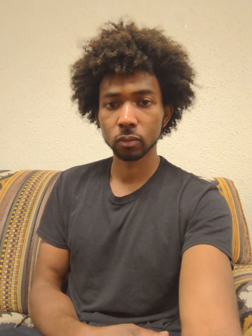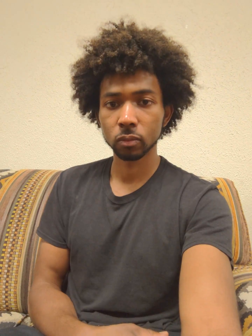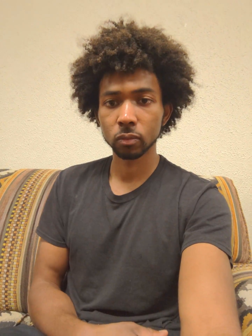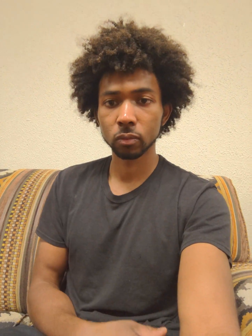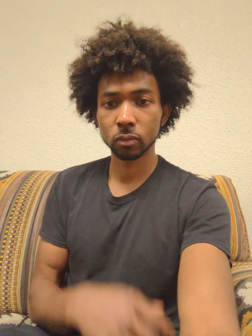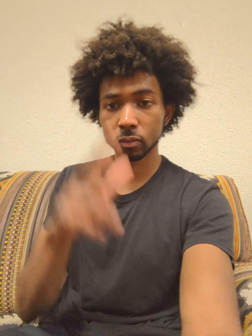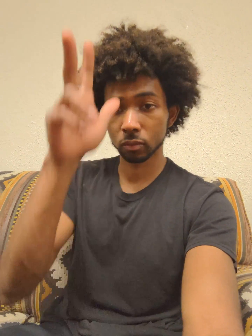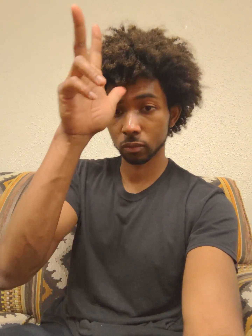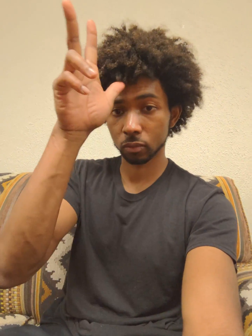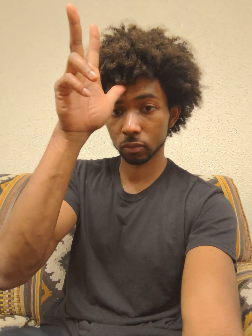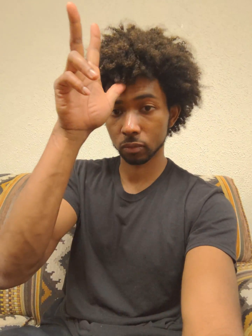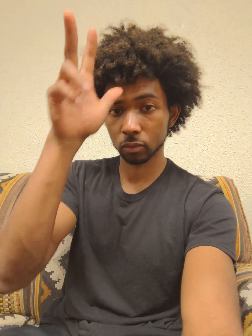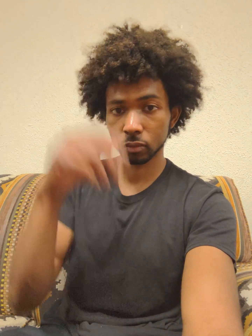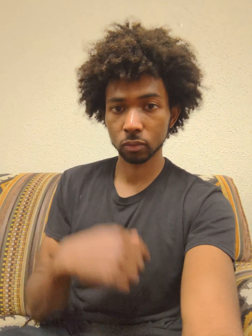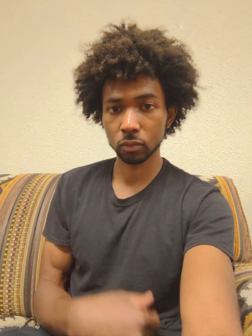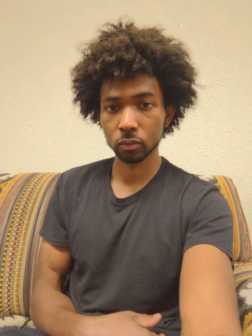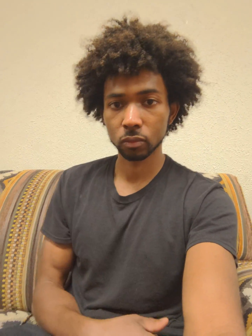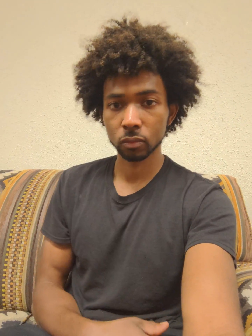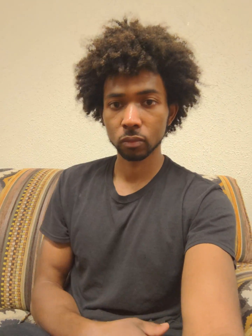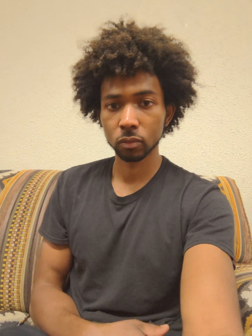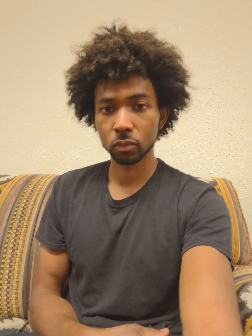rooster